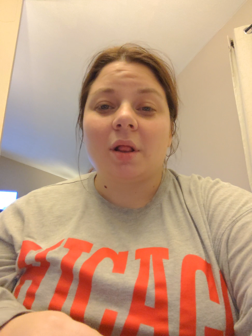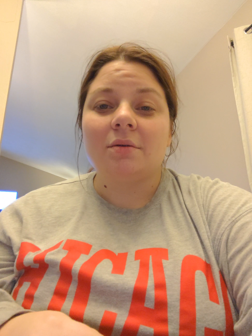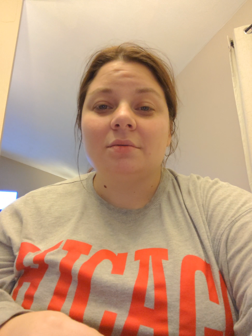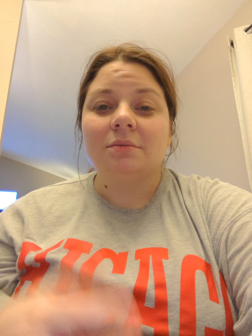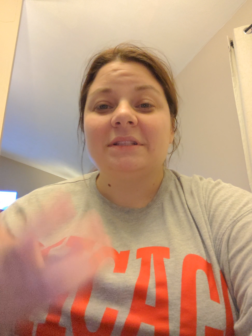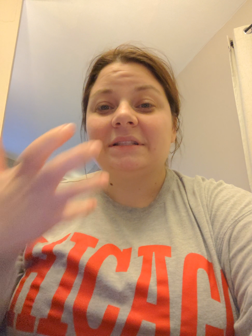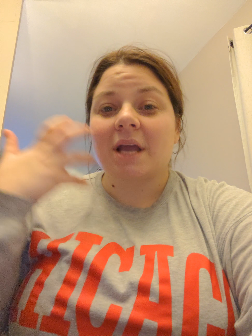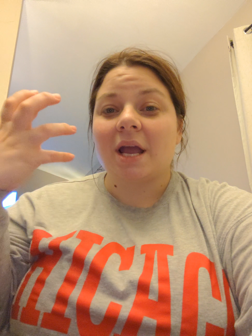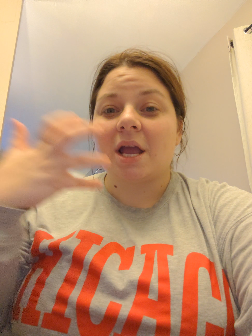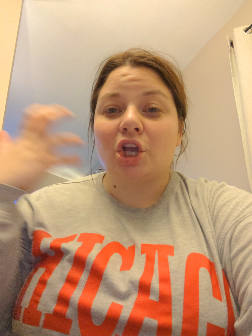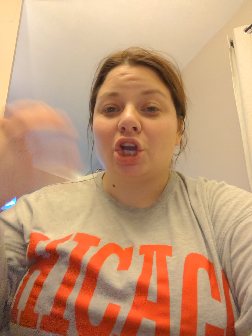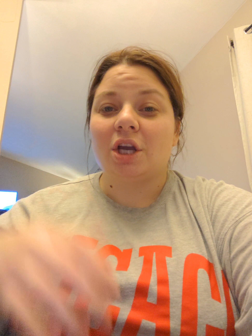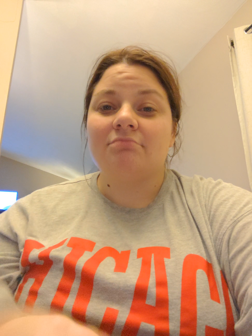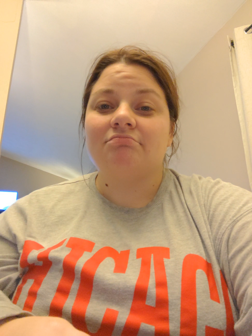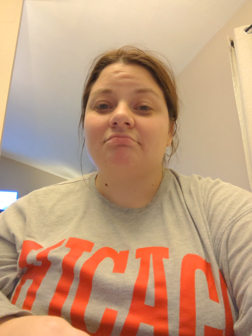tiger